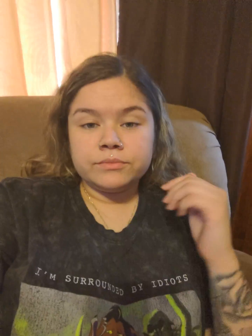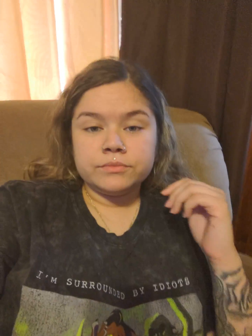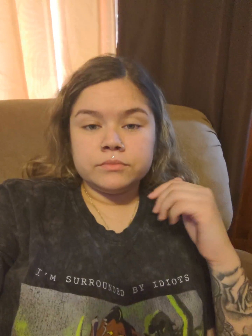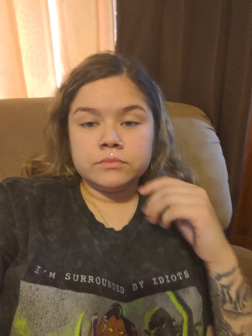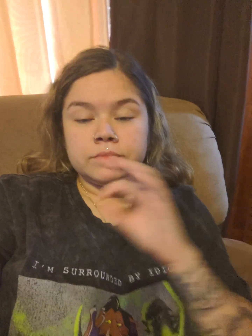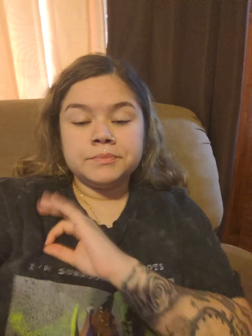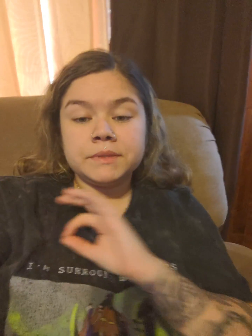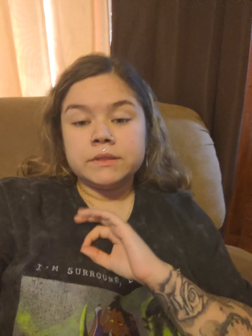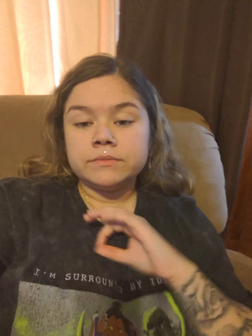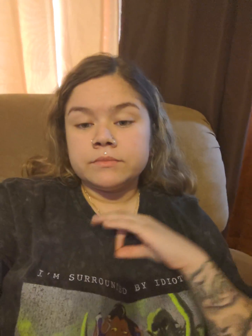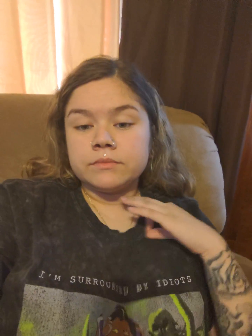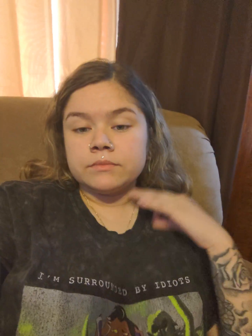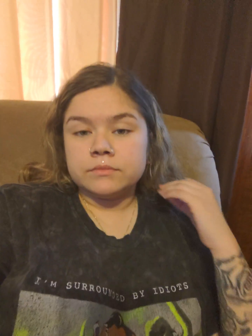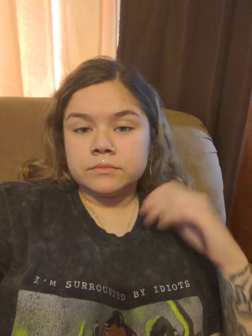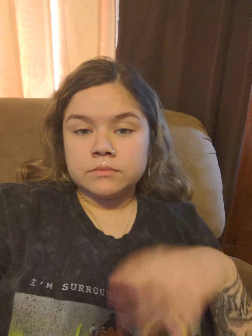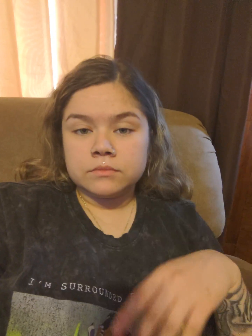beads